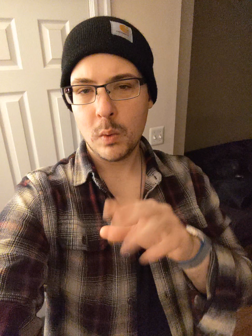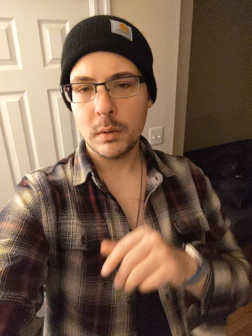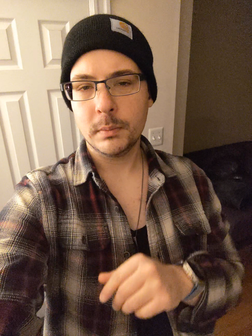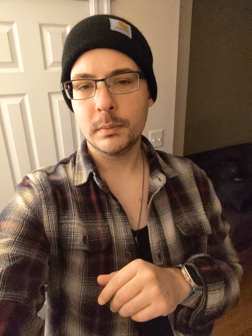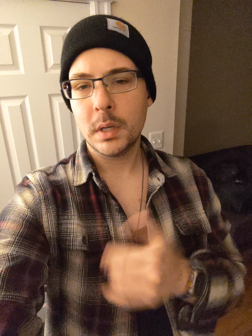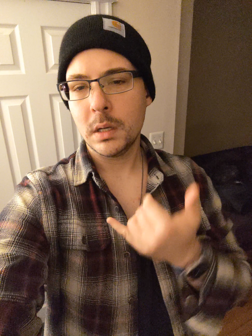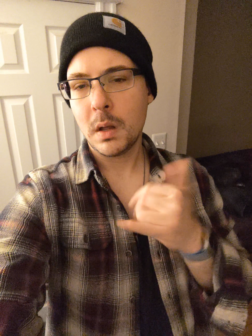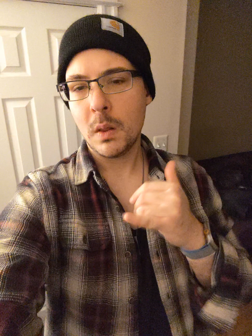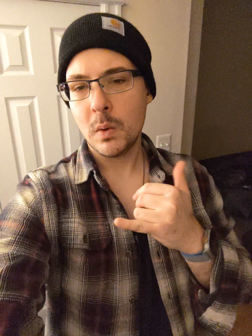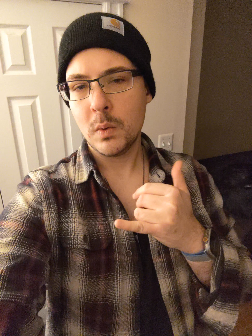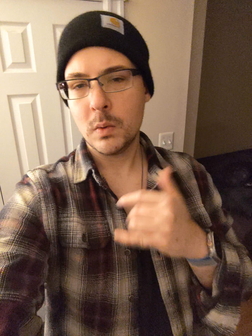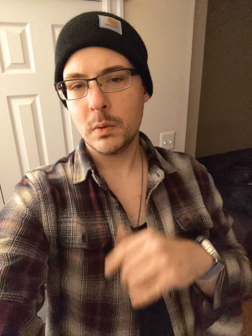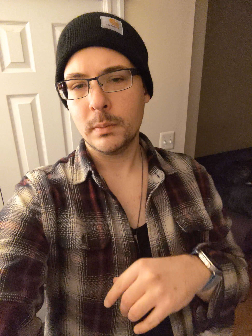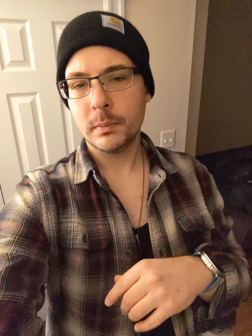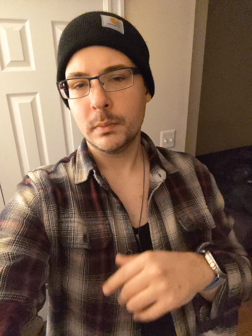yellow